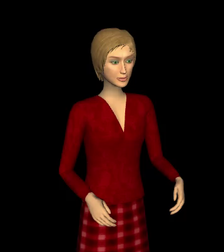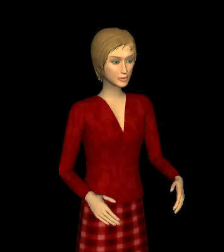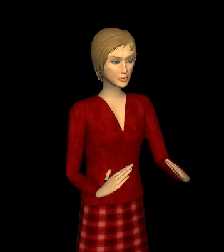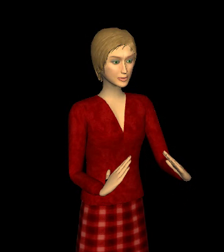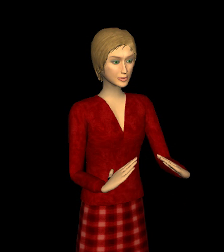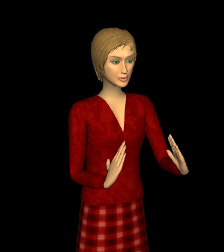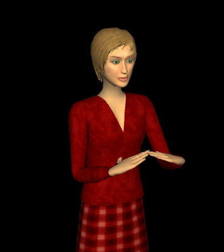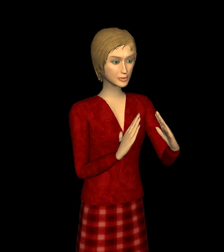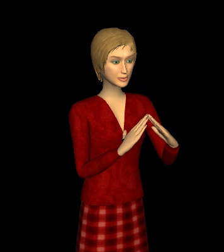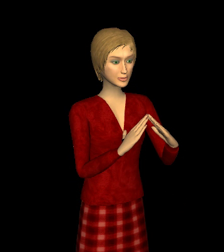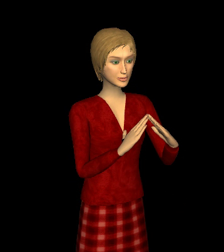جبل